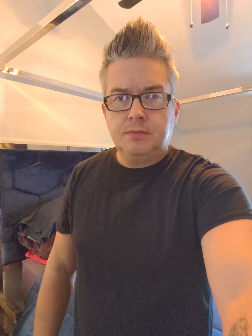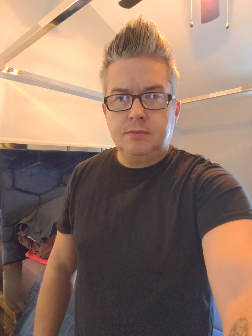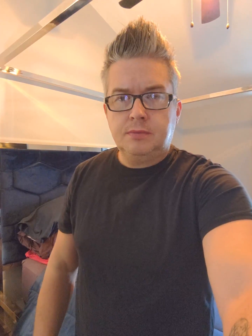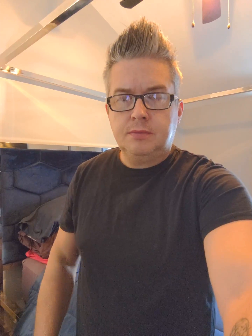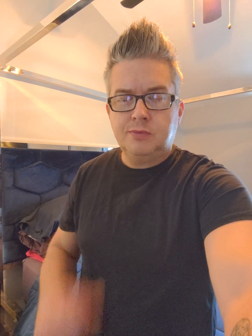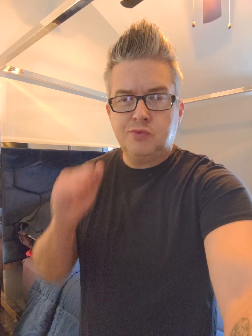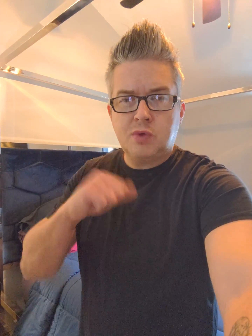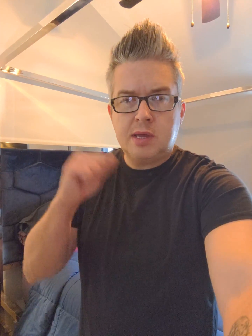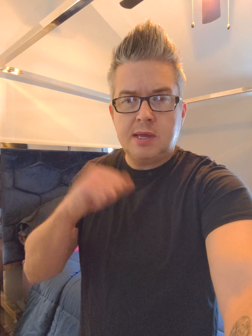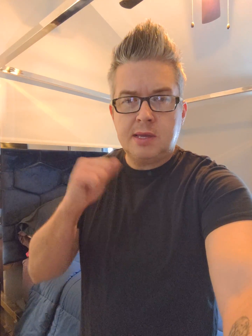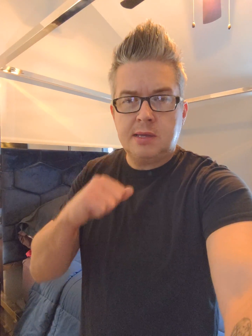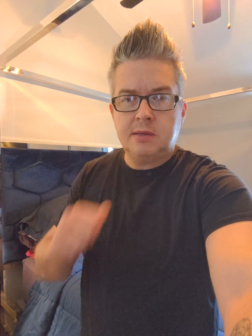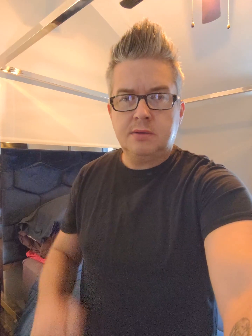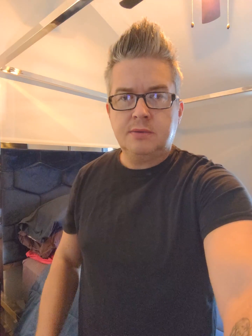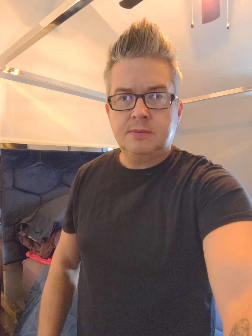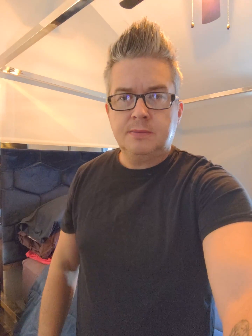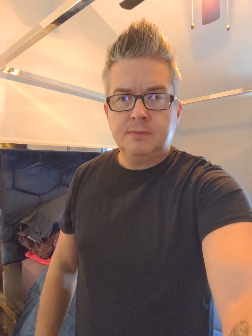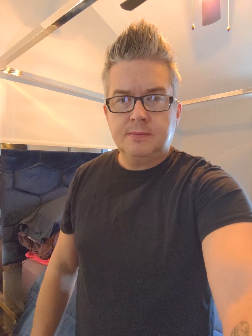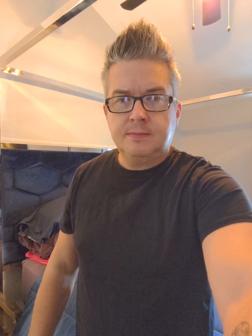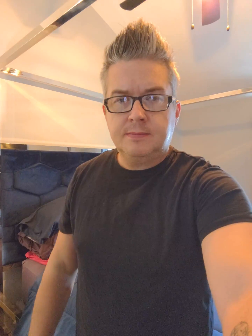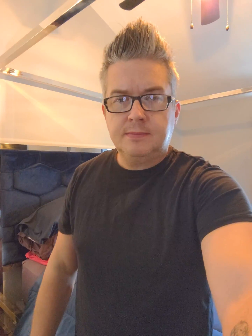rock